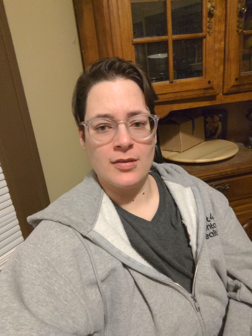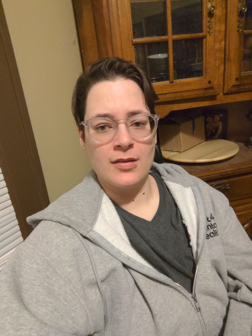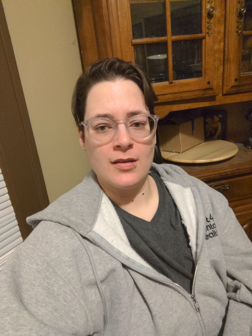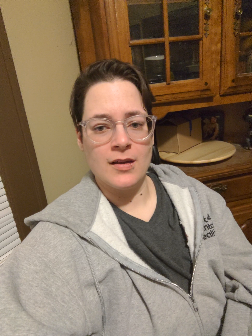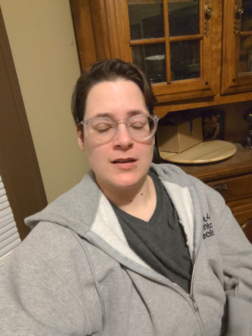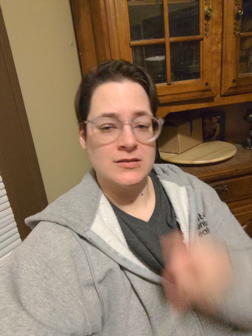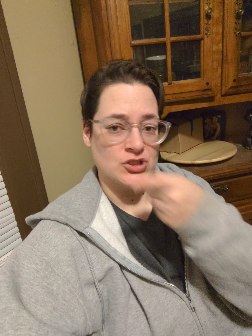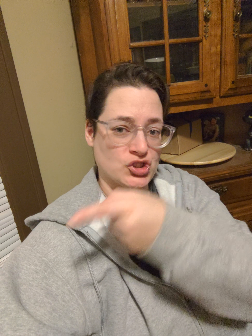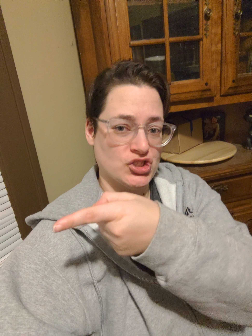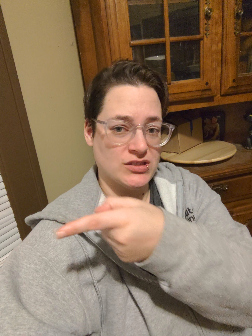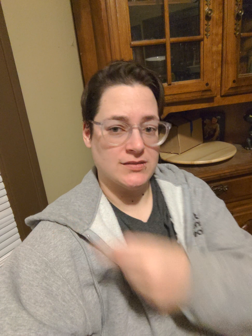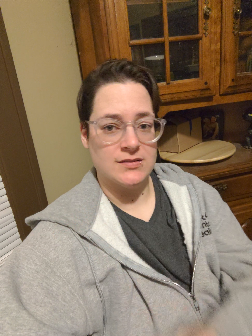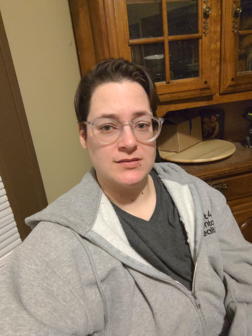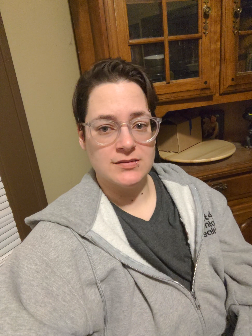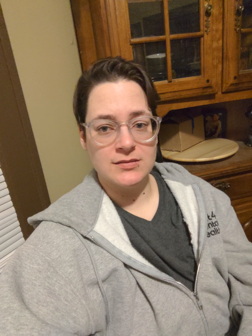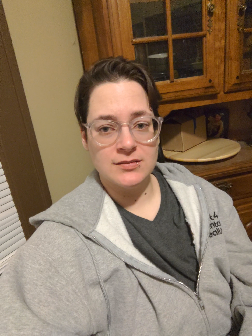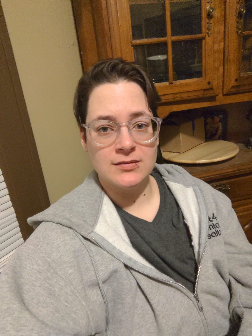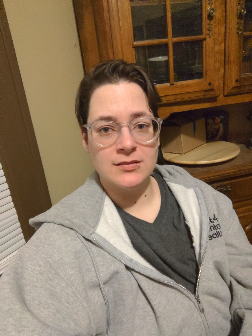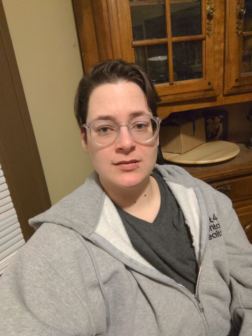he/she/it